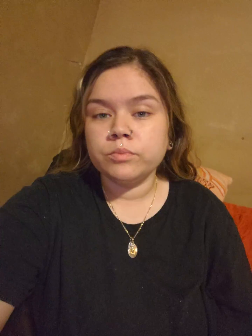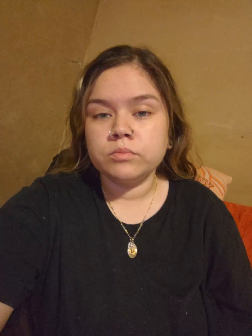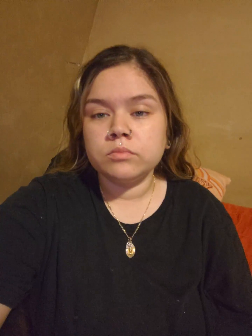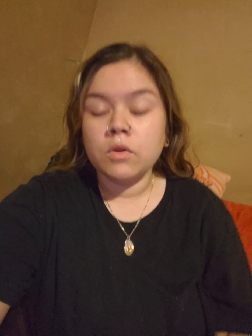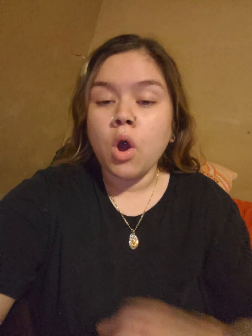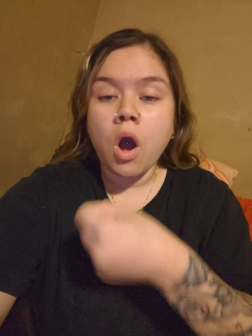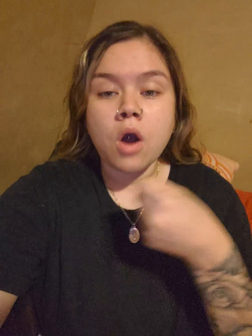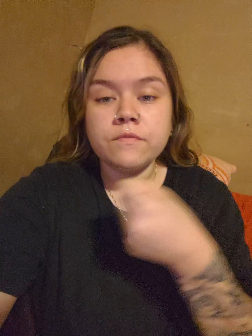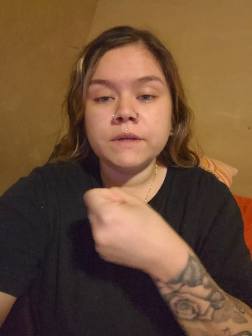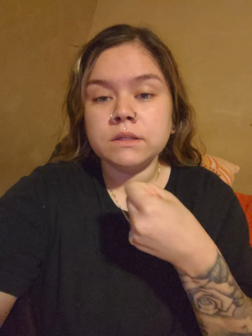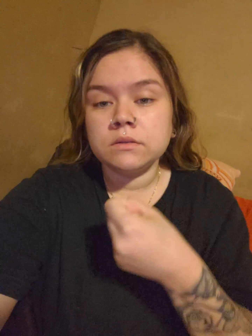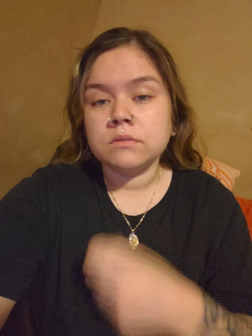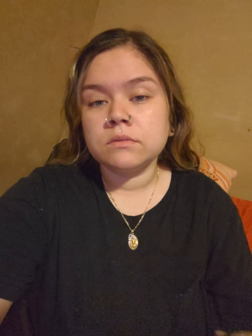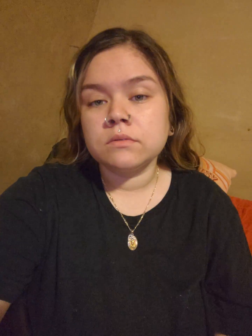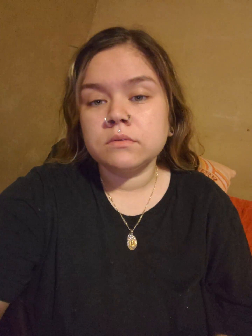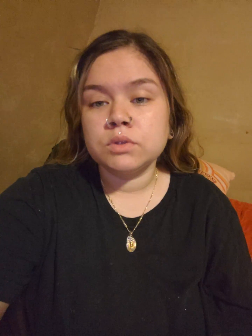coffee